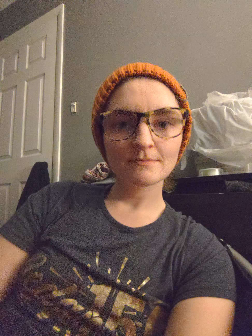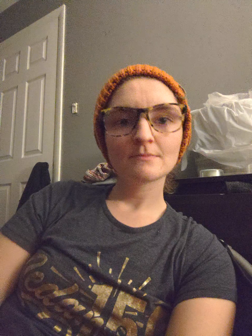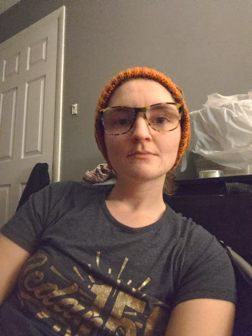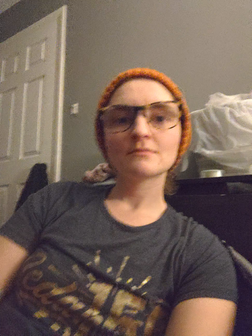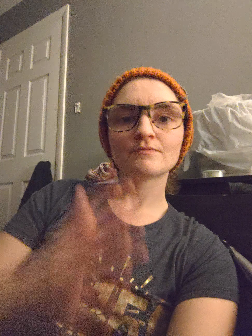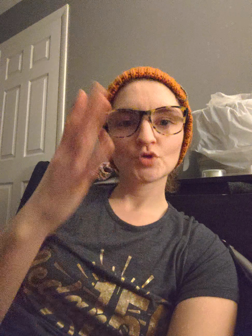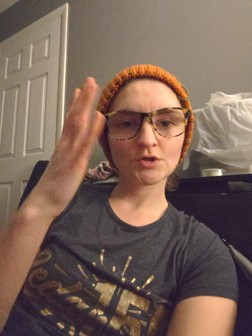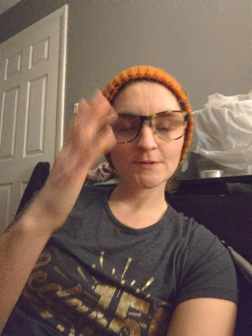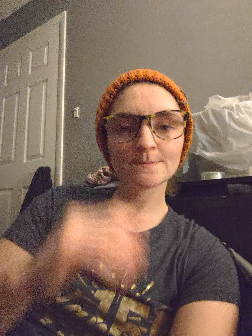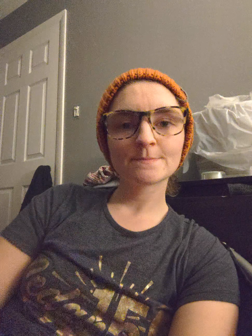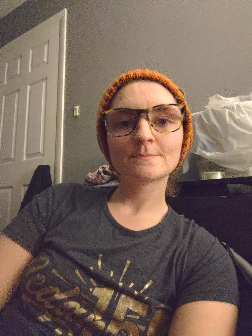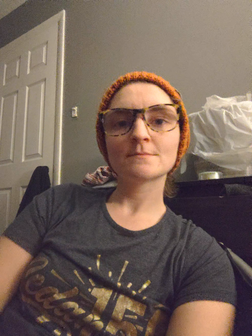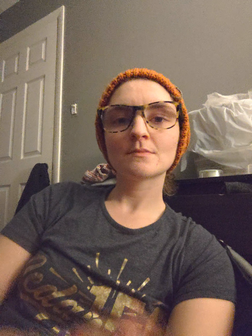tree